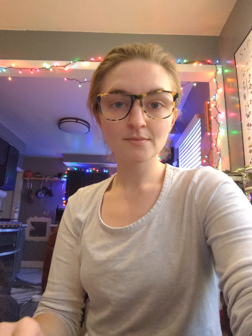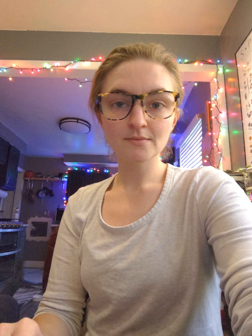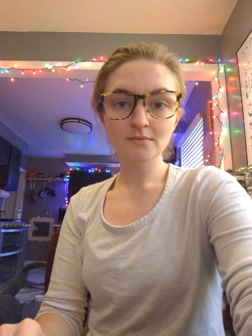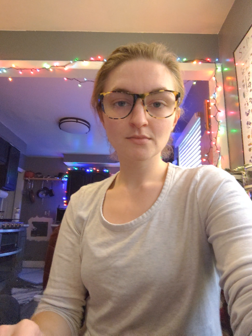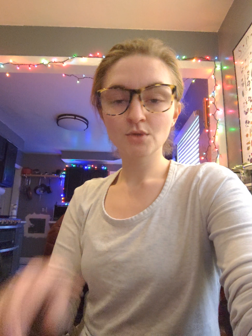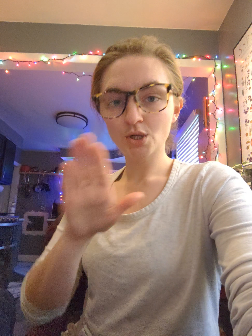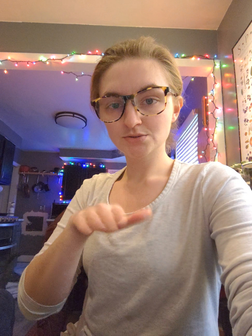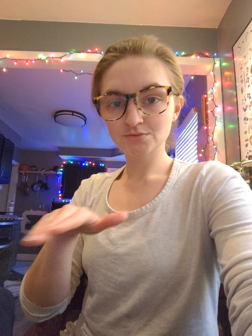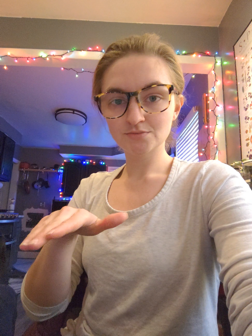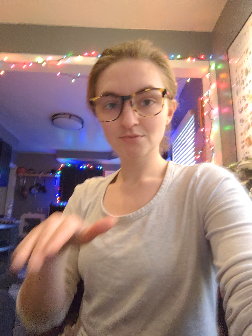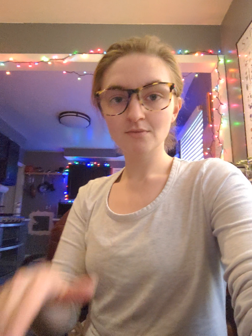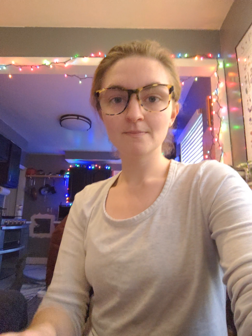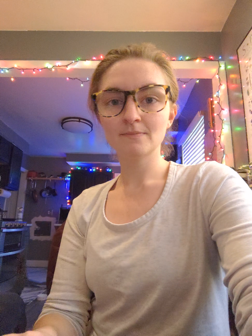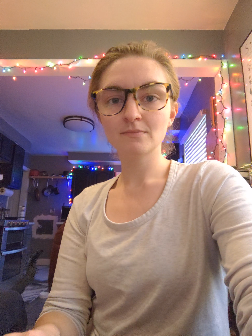child